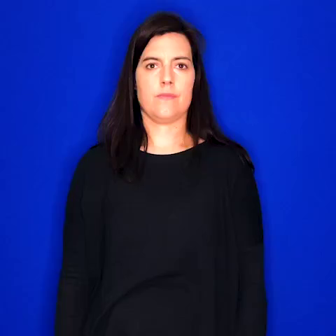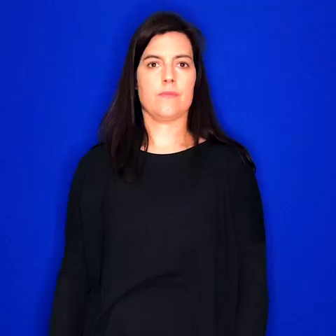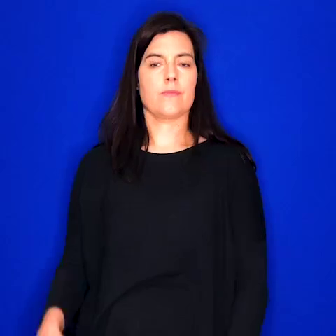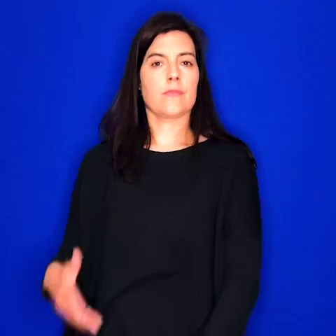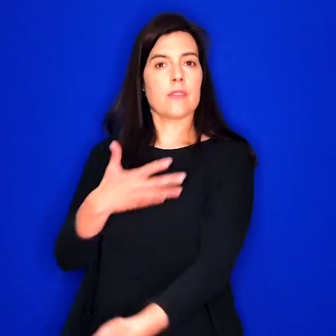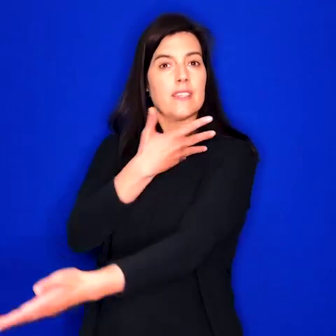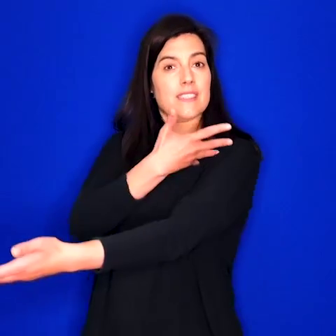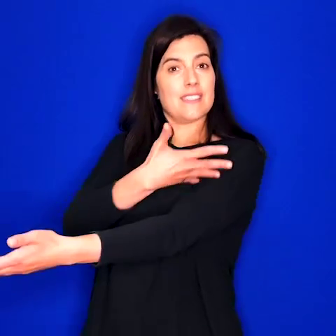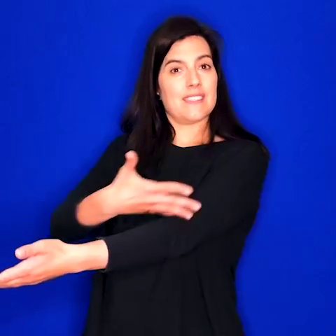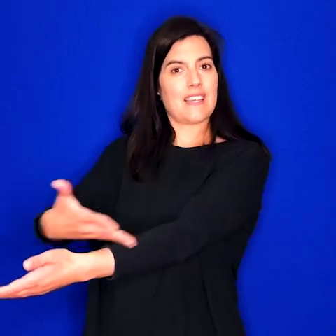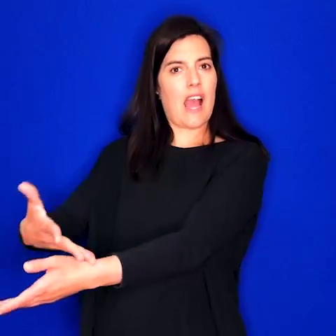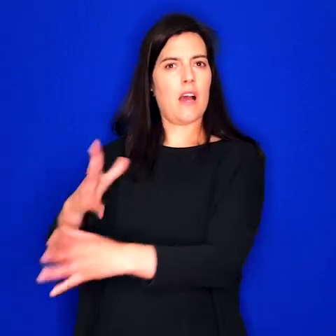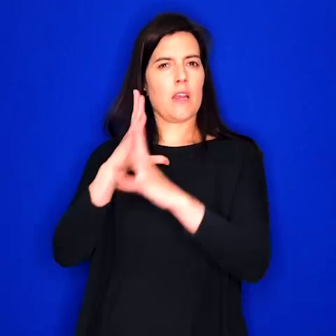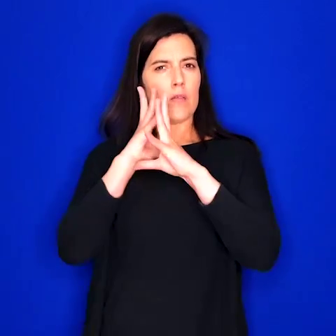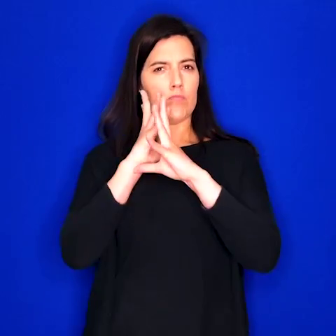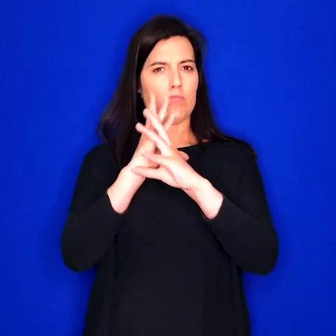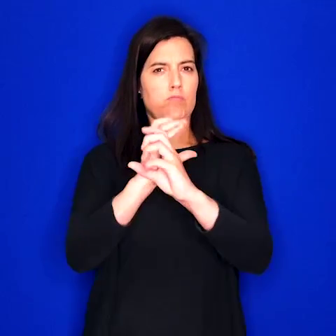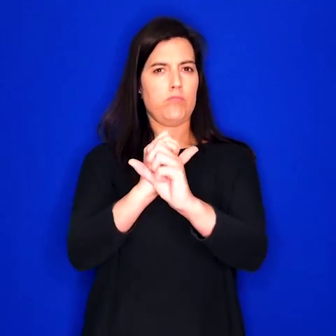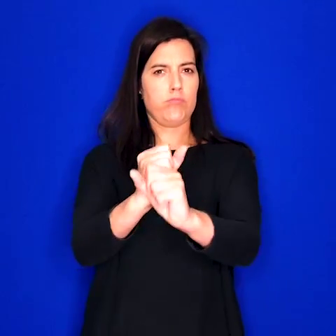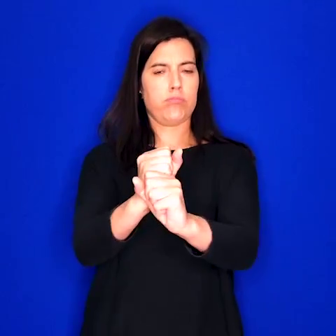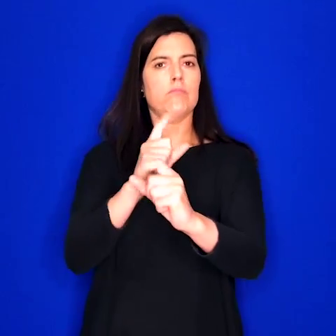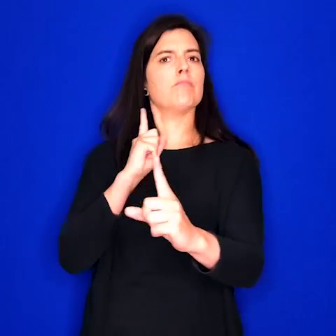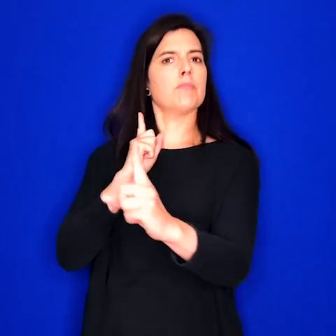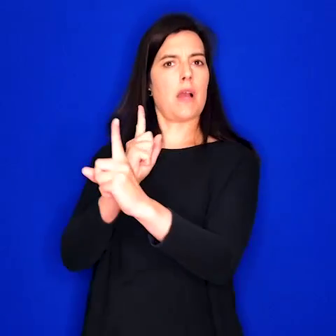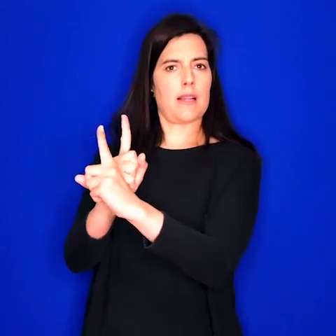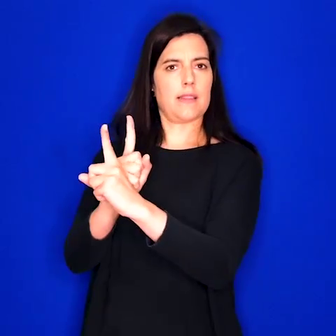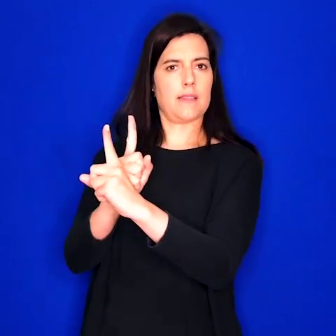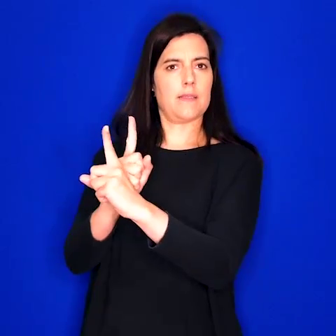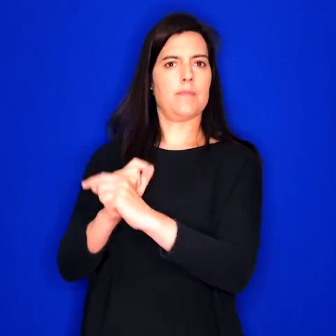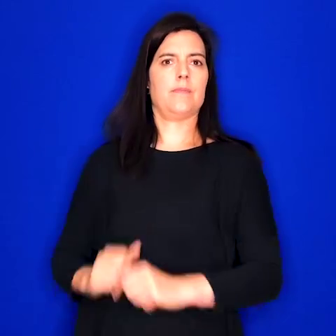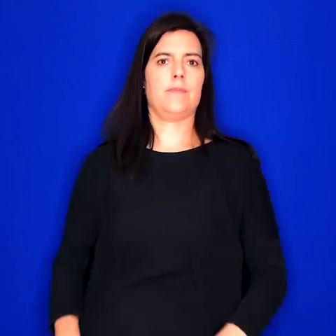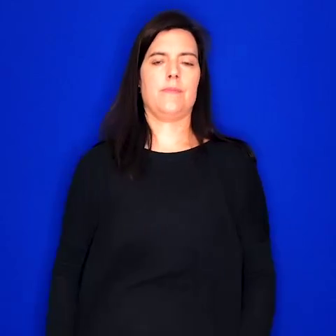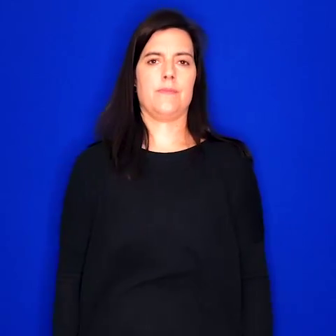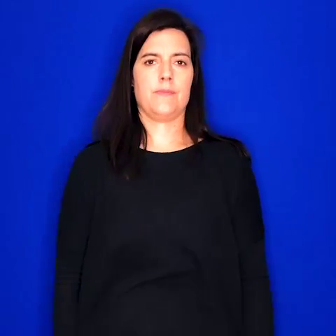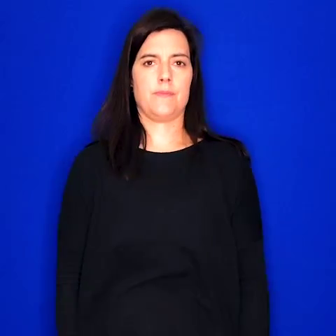sangre coaugulo contra